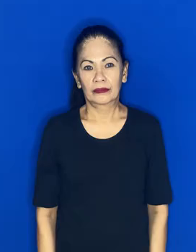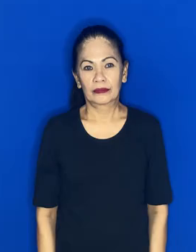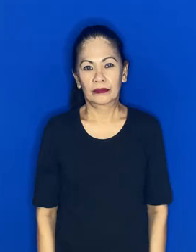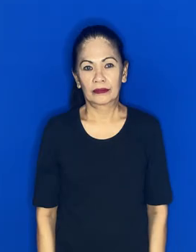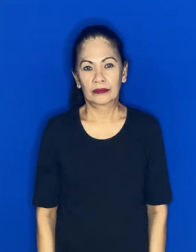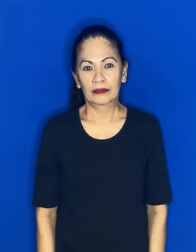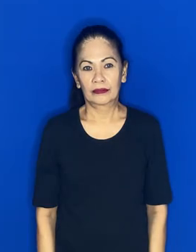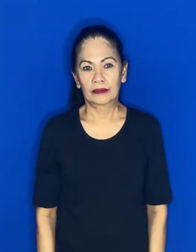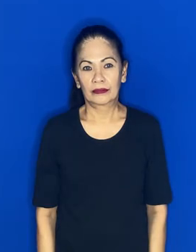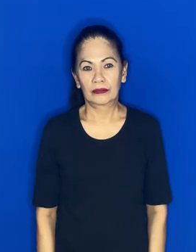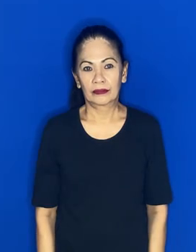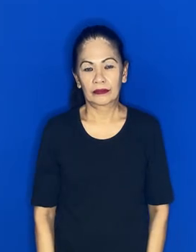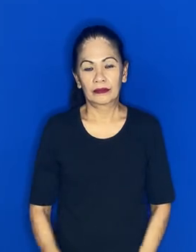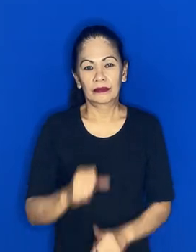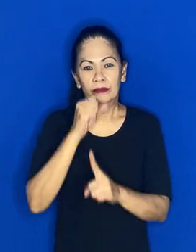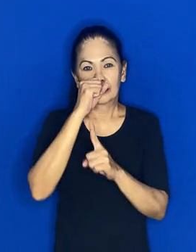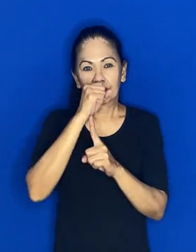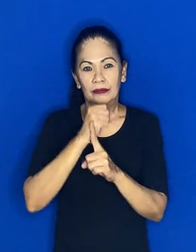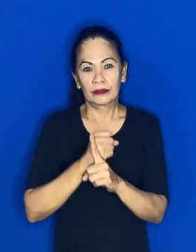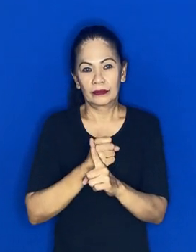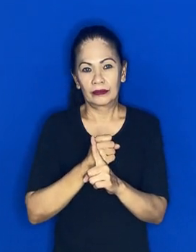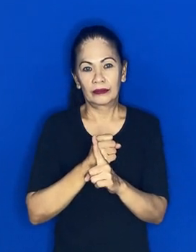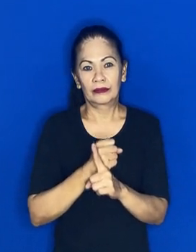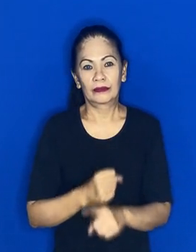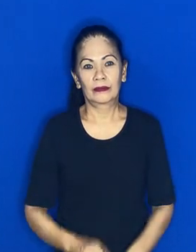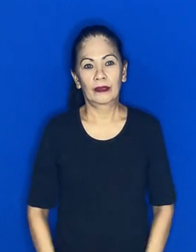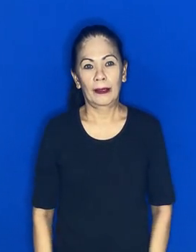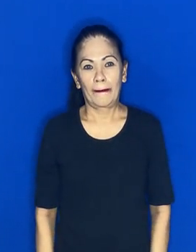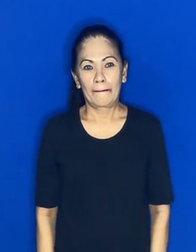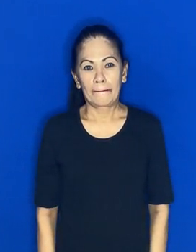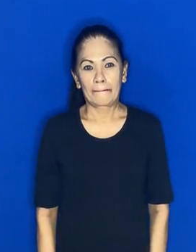september